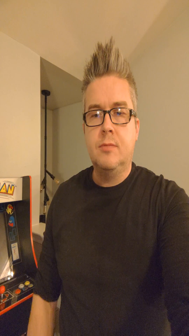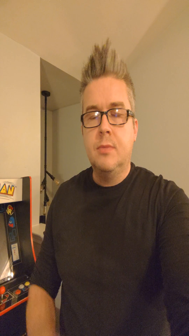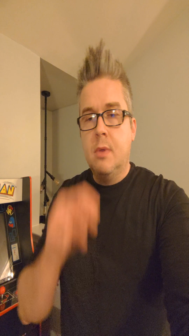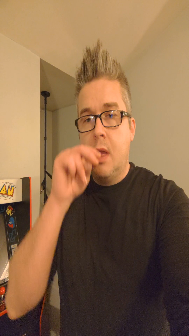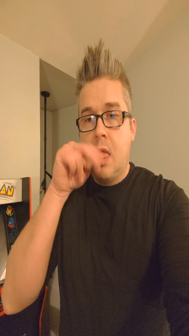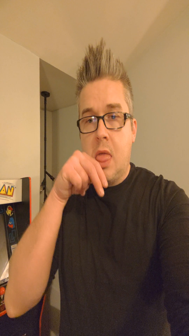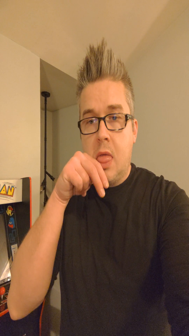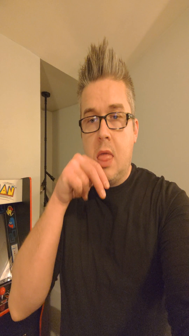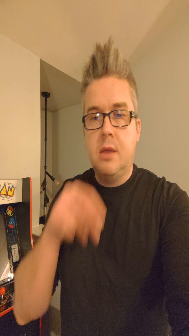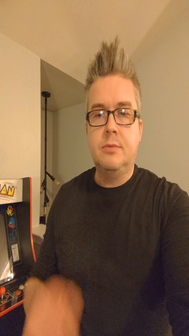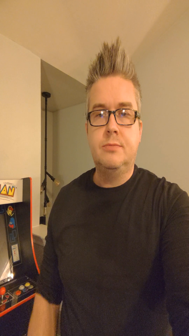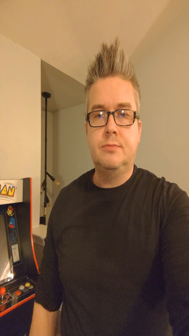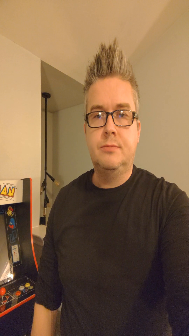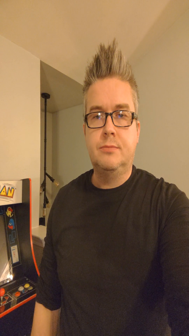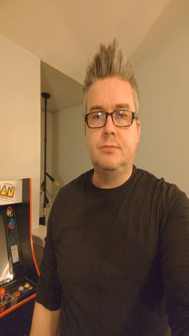tongue